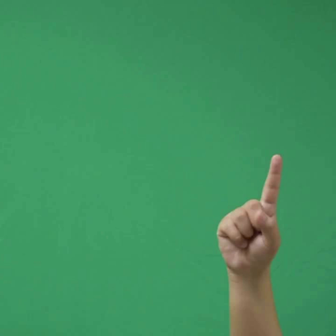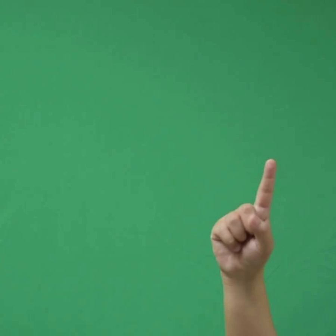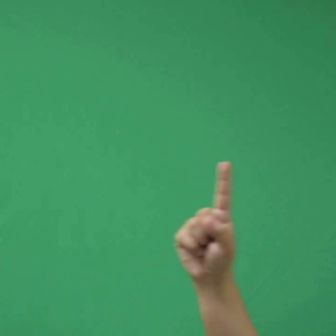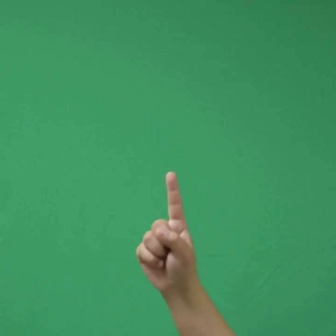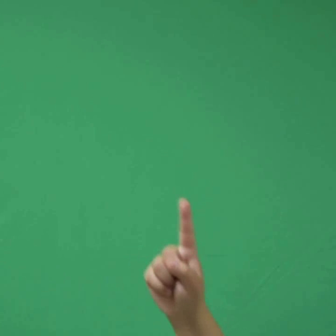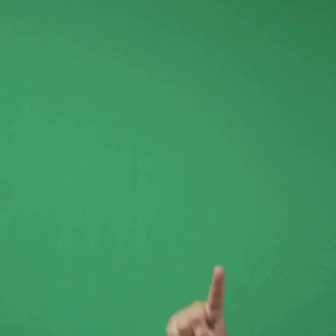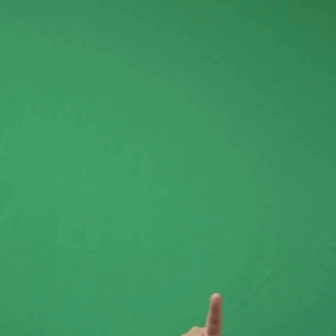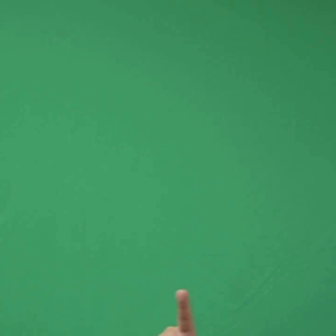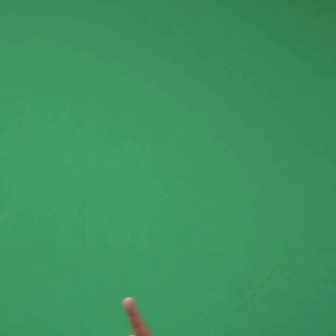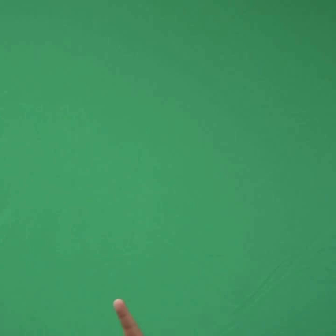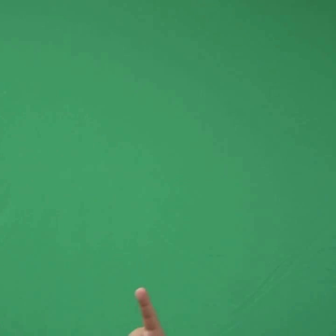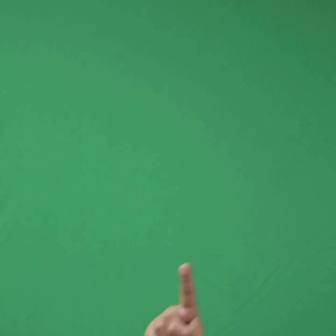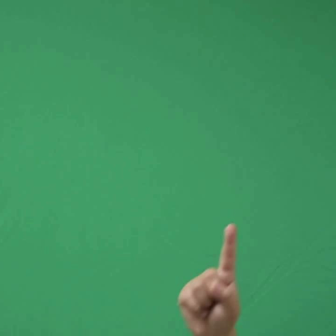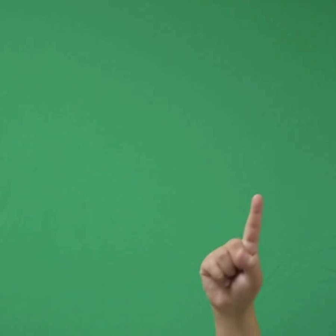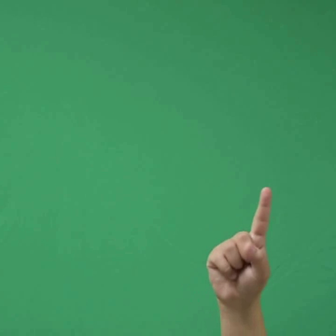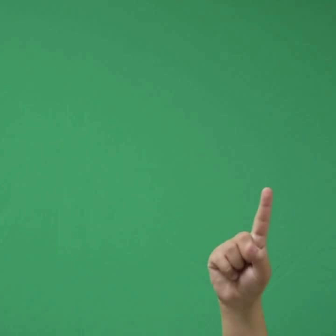Z